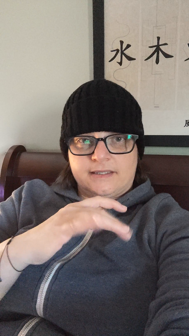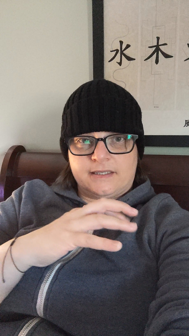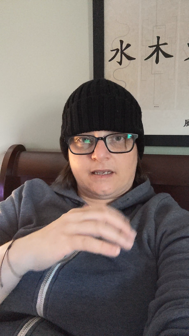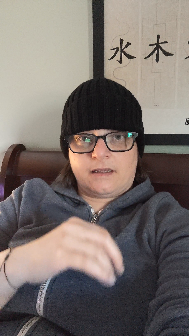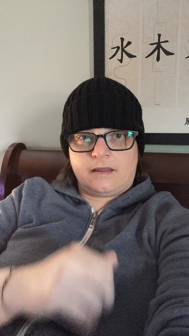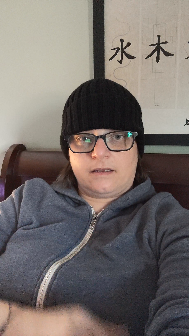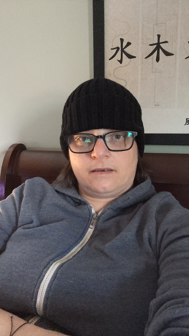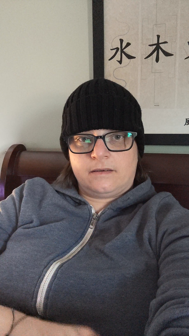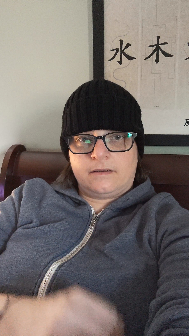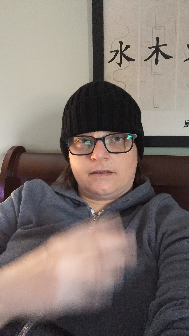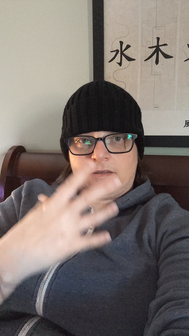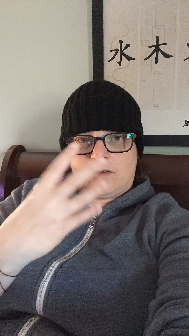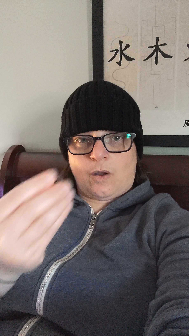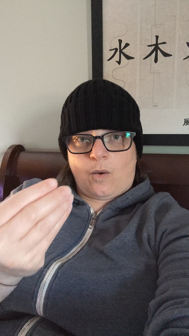got to